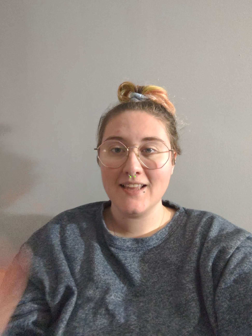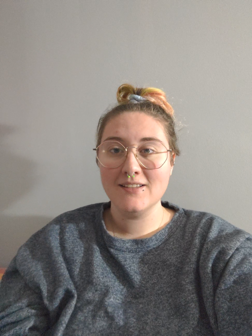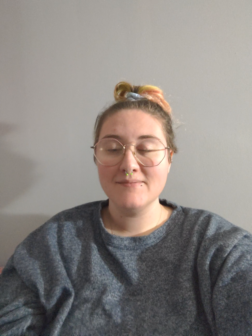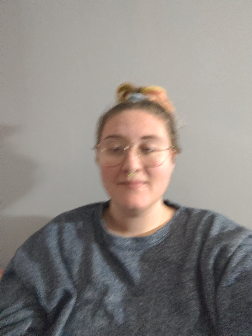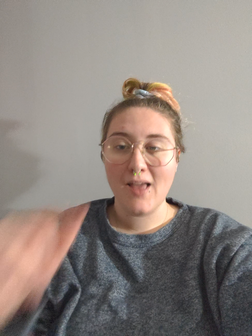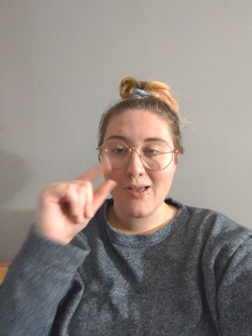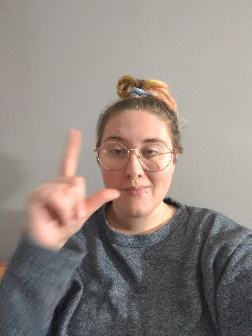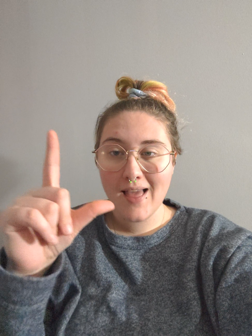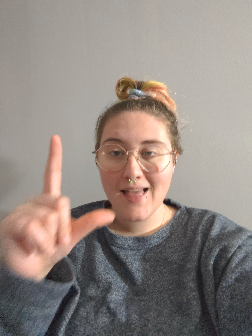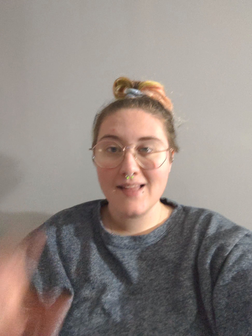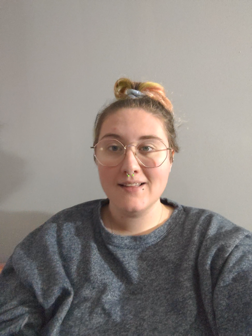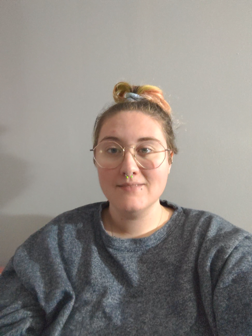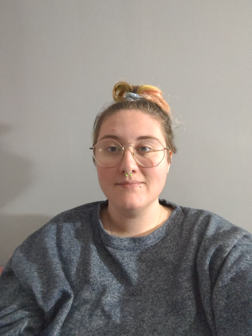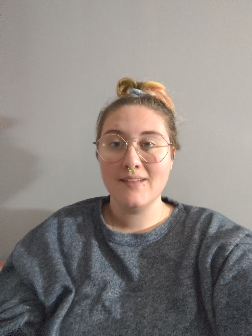awake